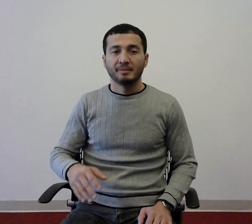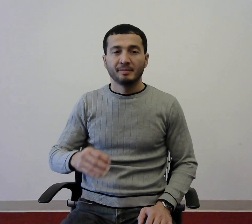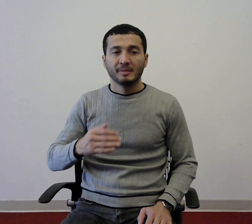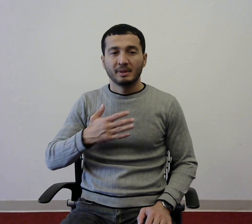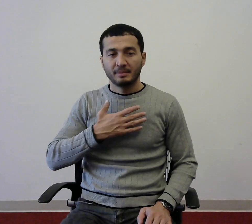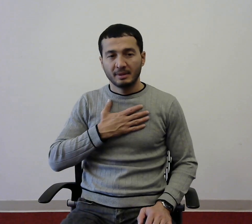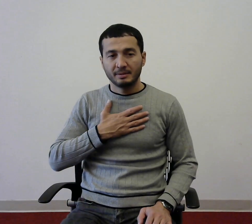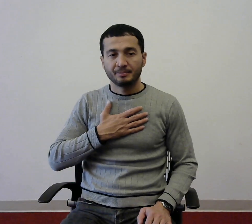mən